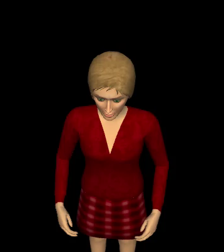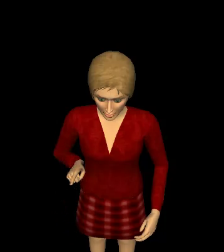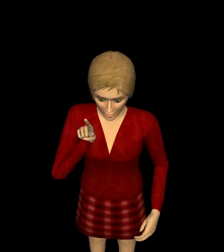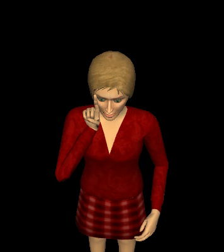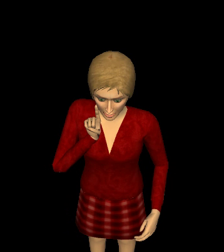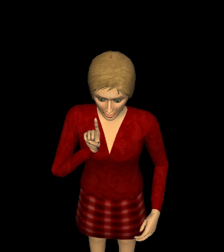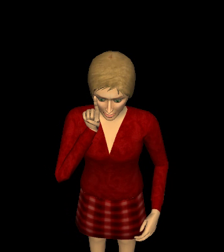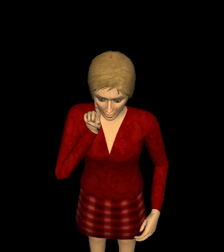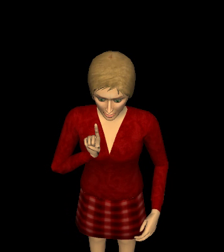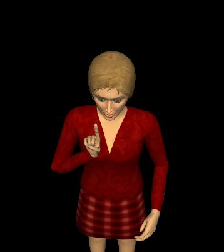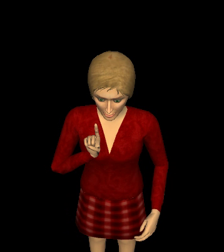بنت